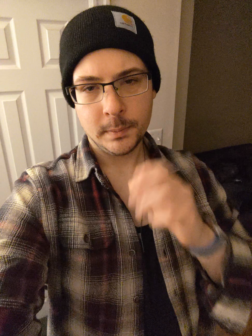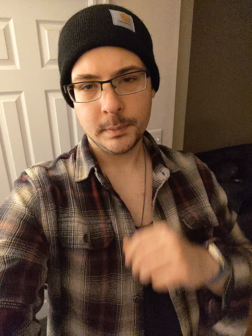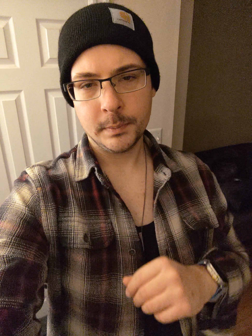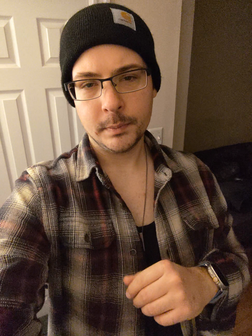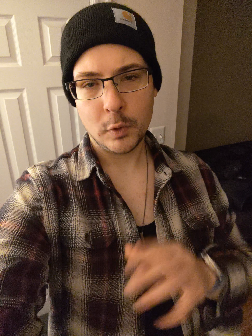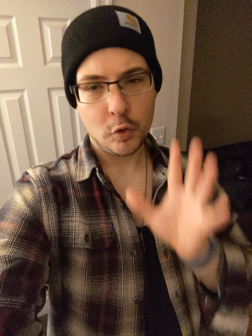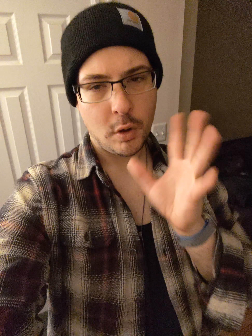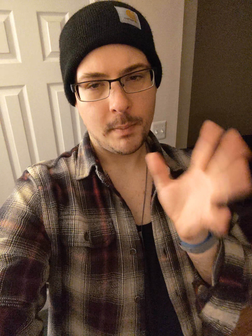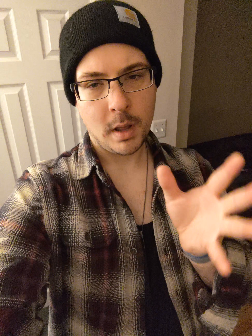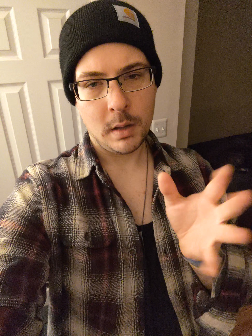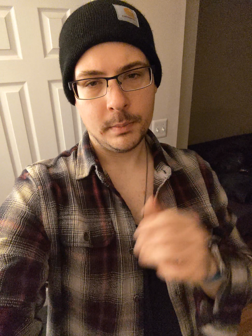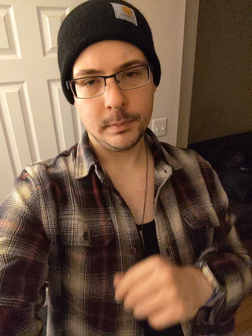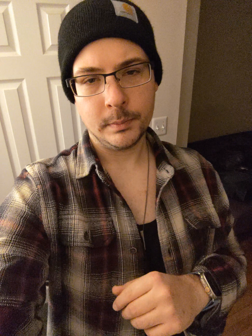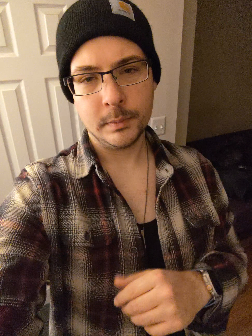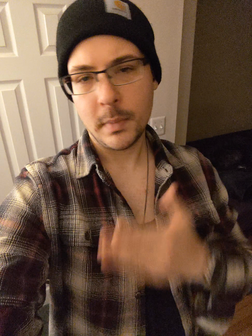grandma